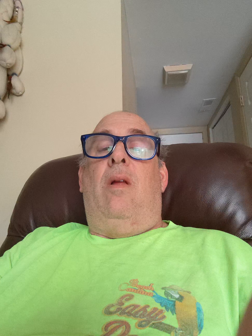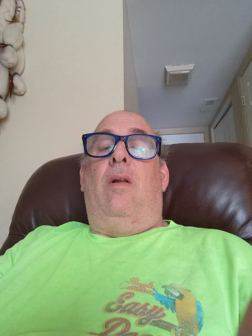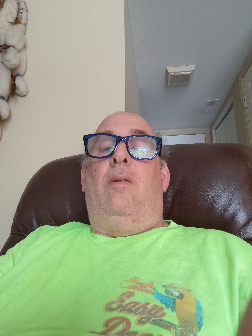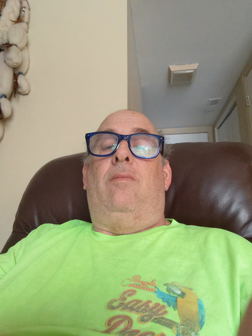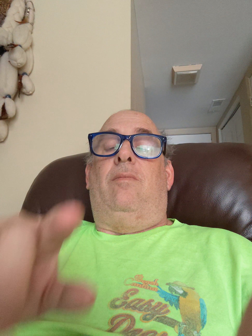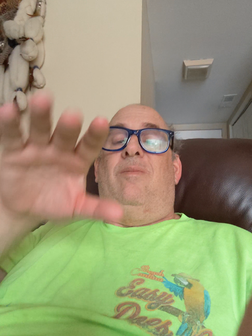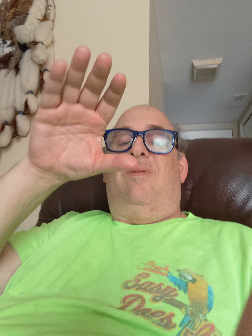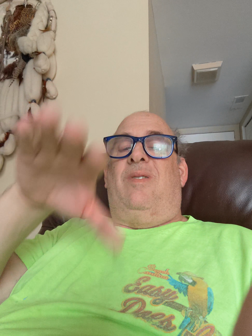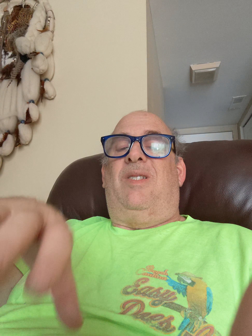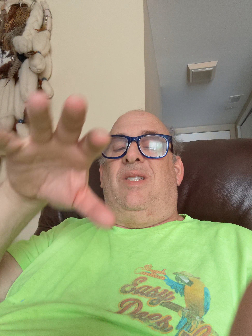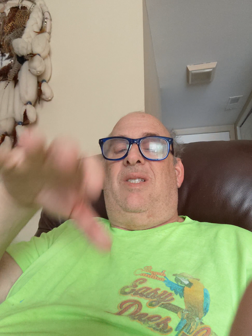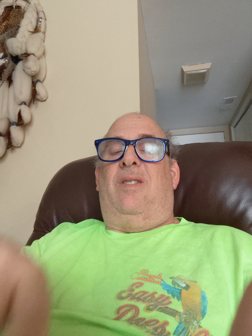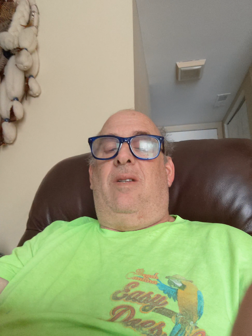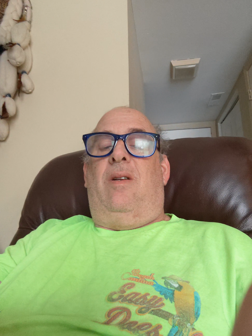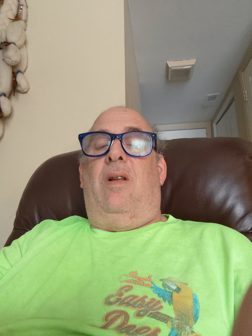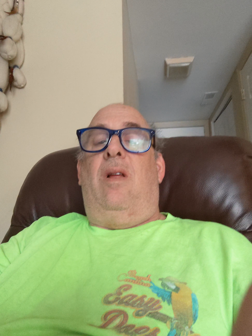alligator